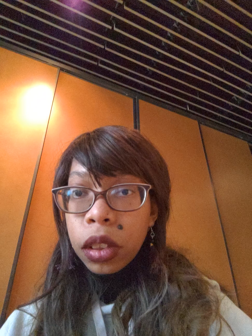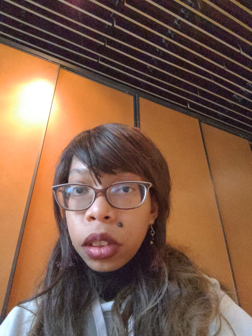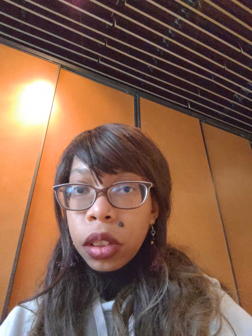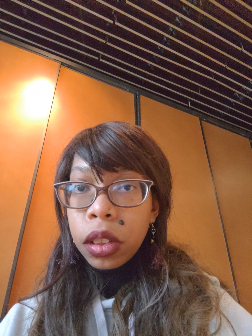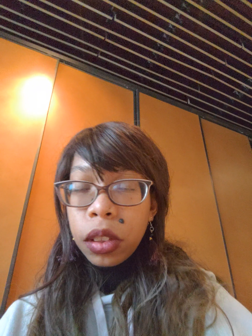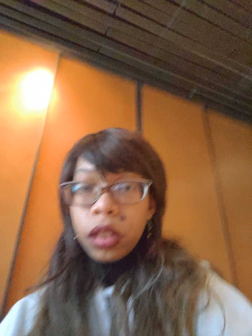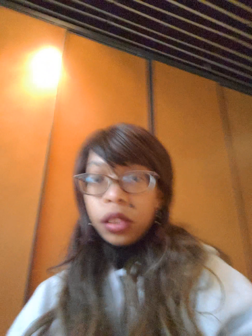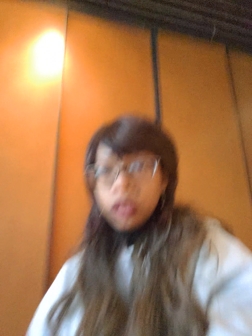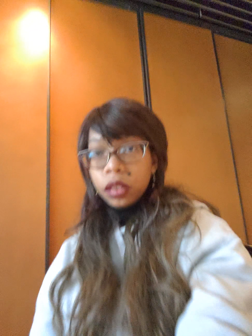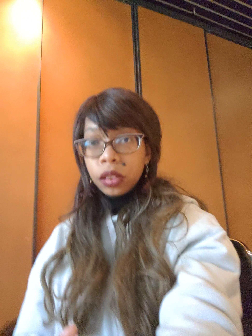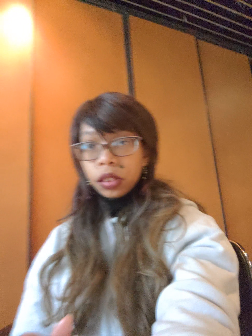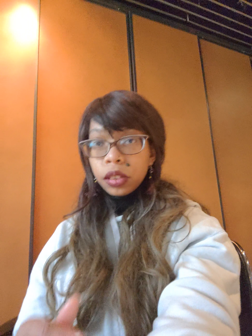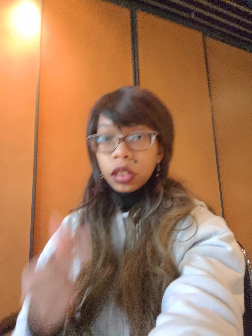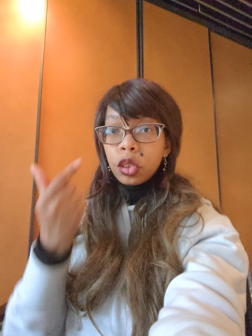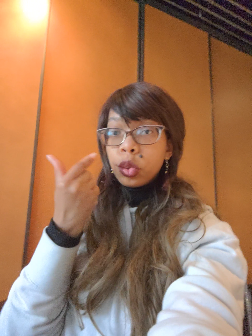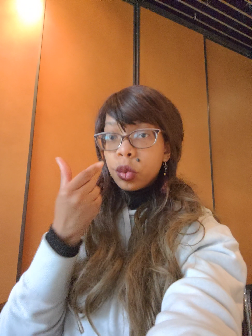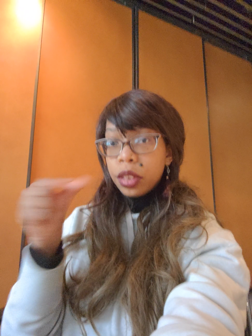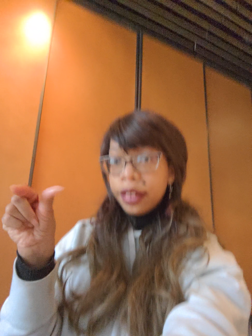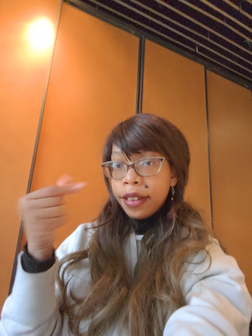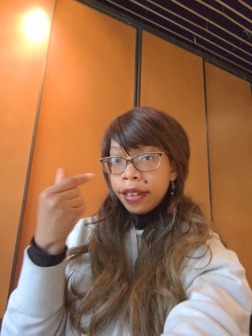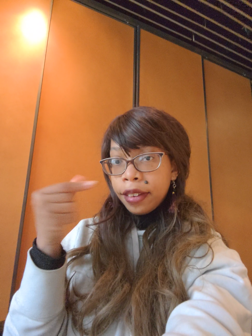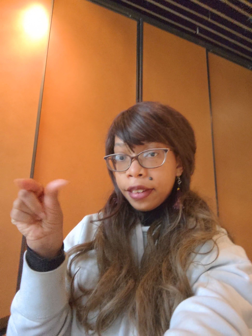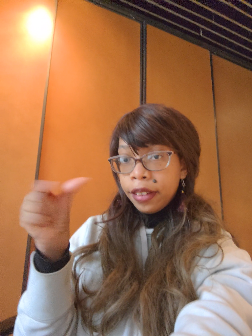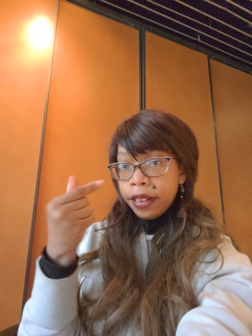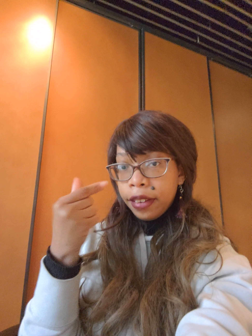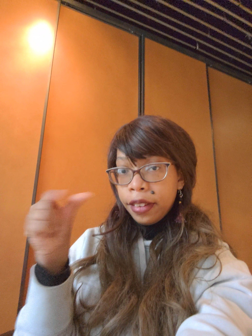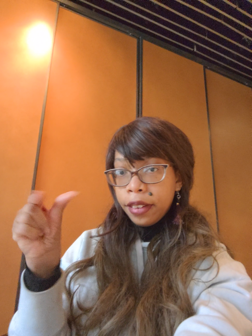green